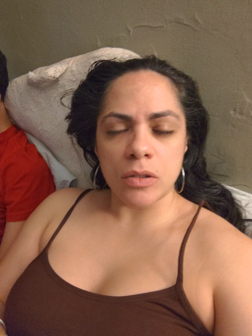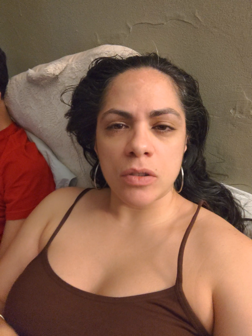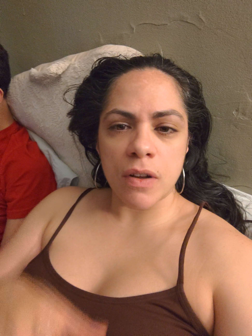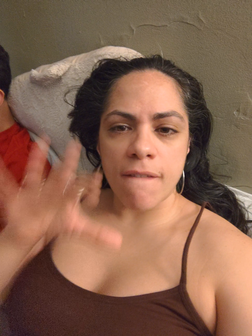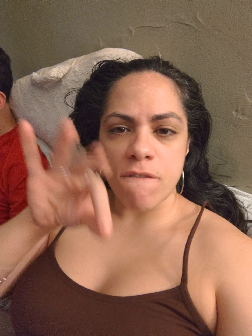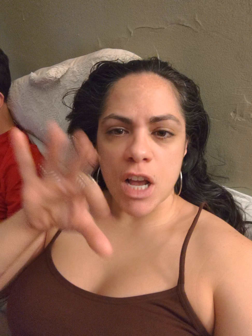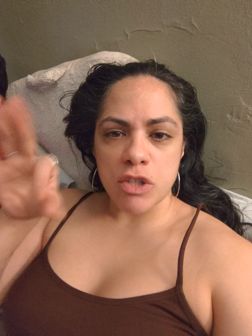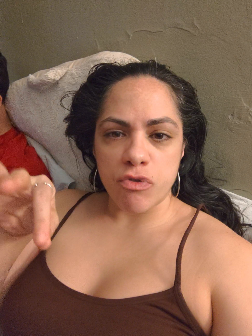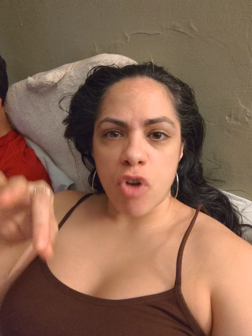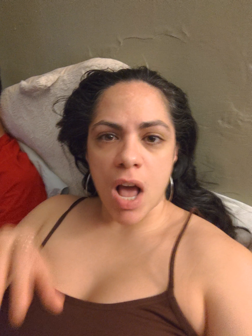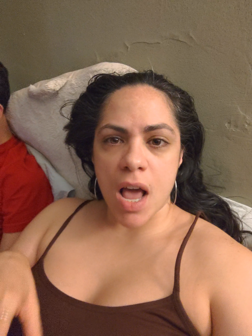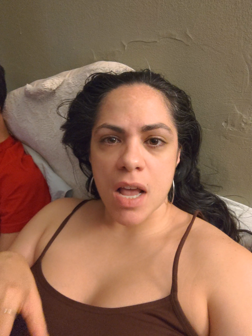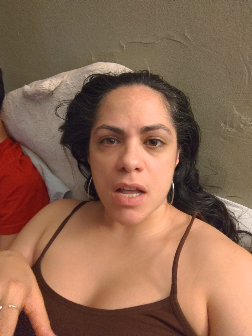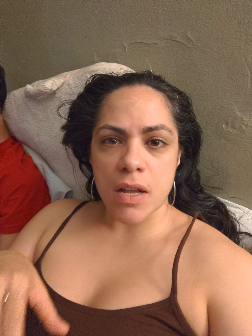french fries